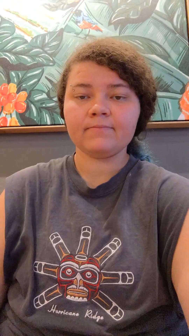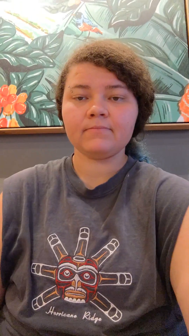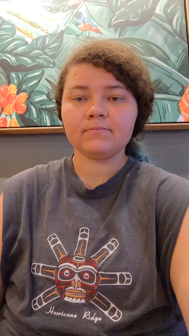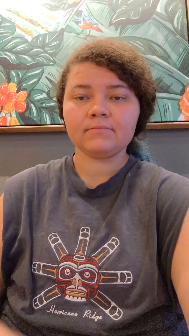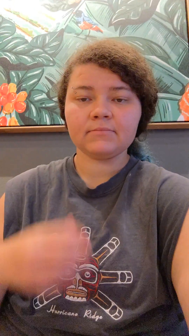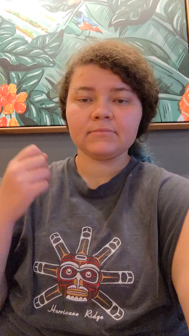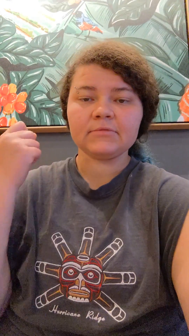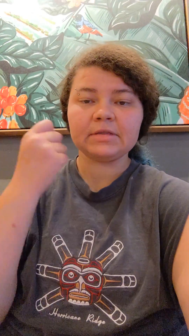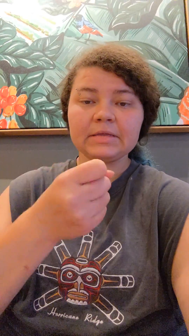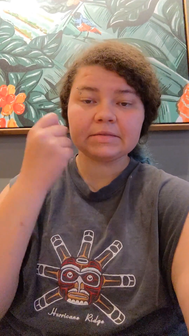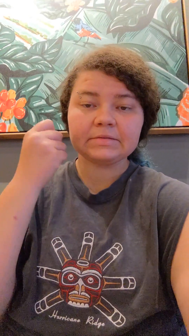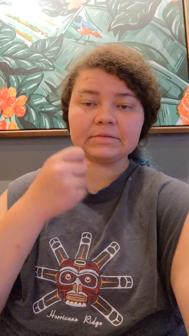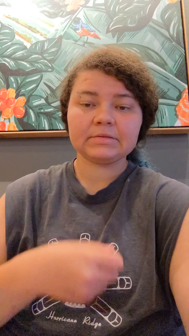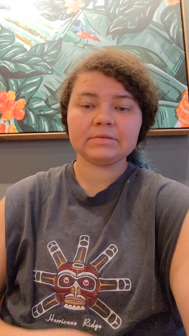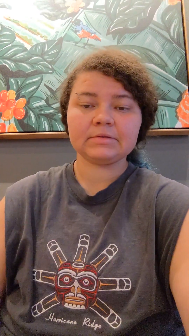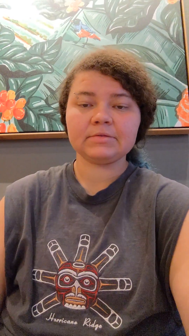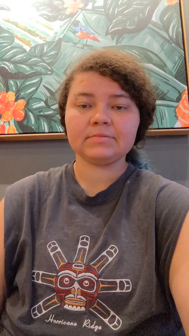hit